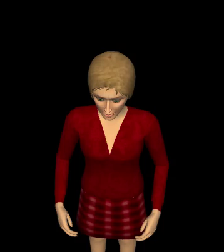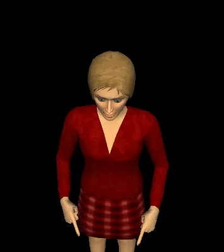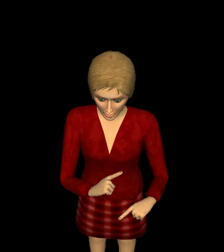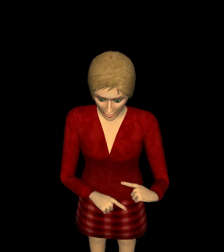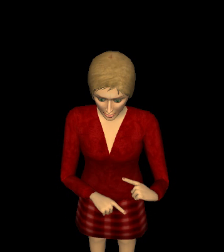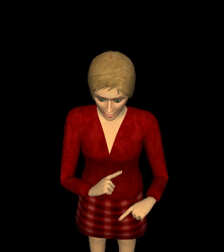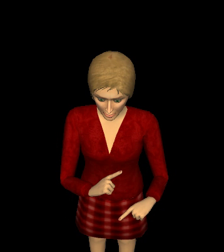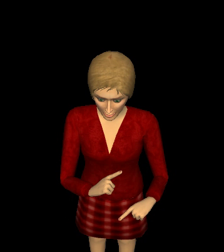هدايا